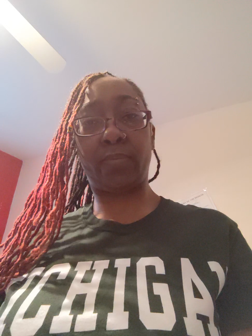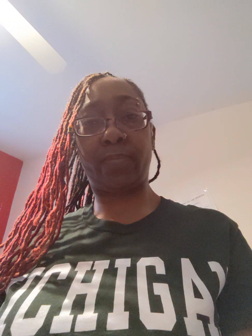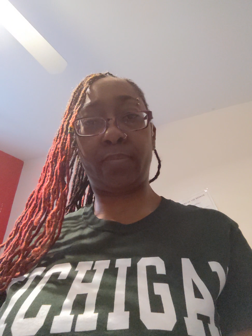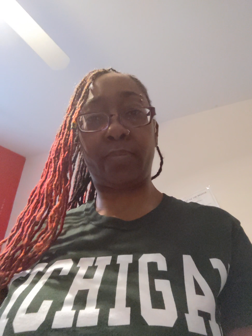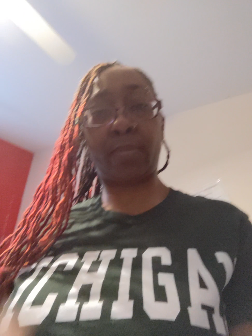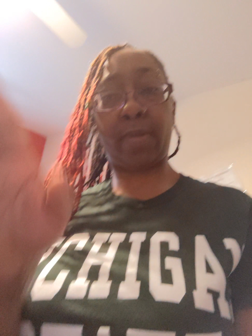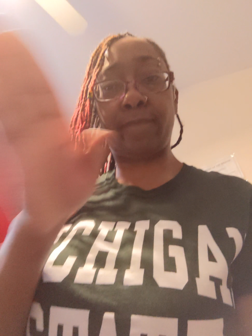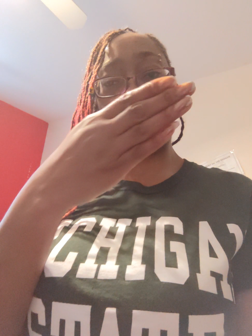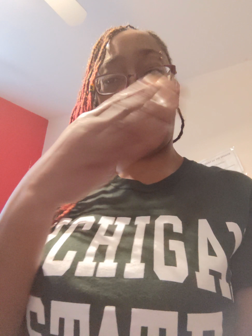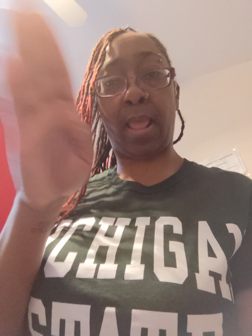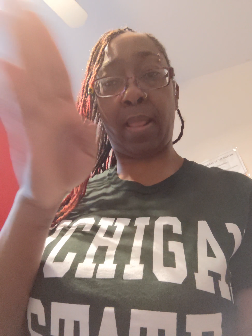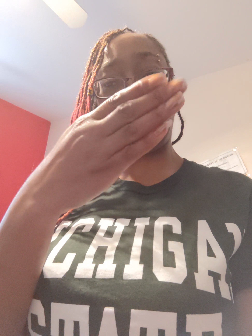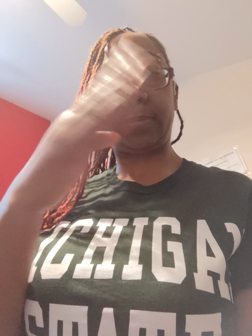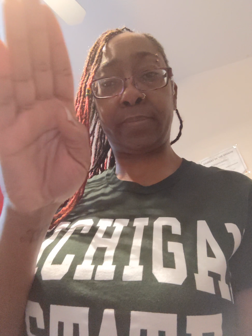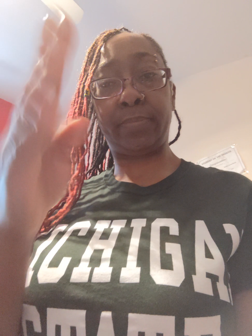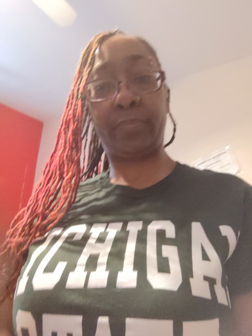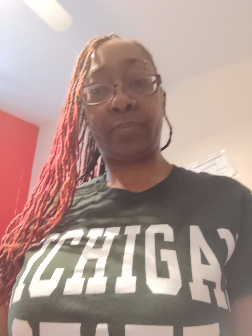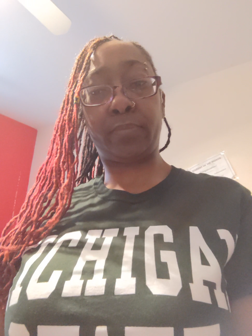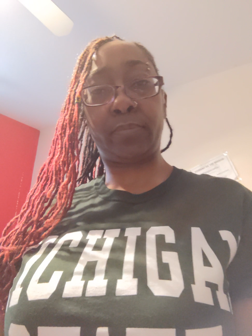flag